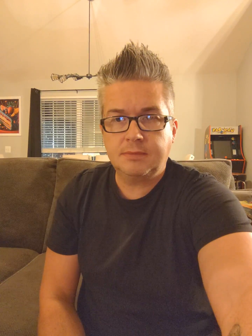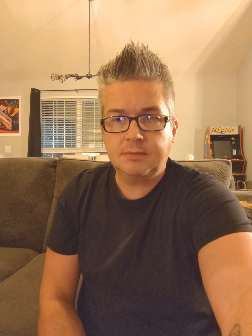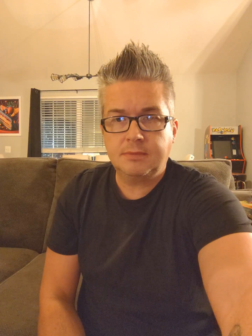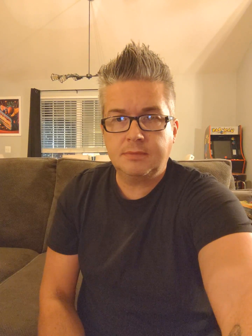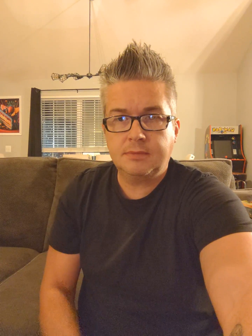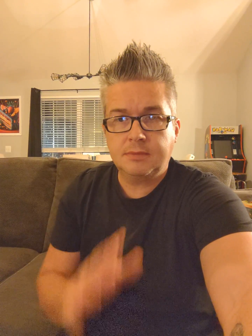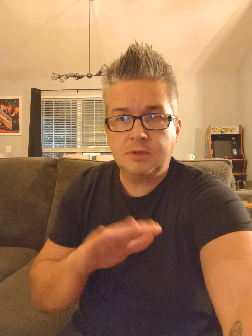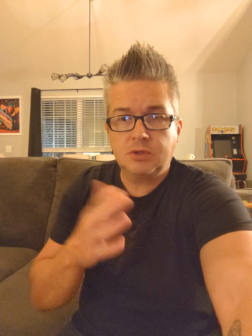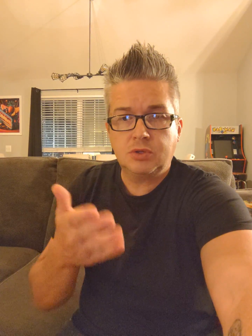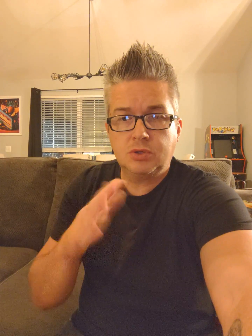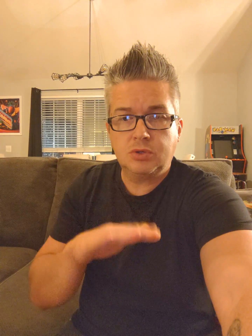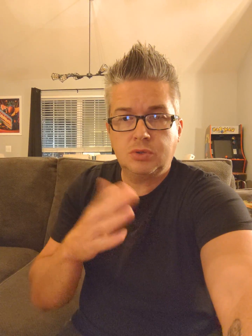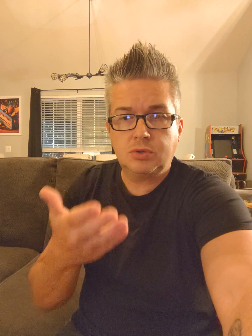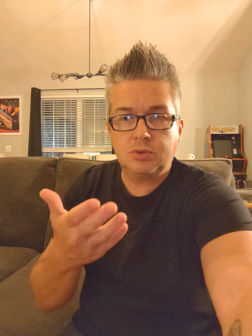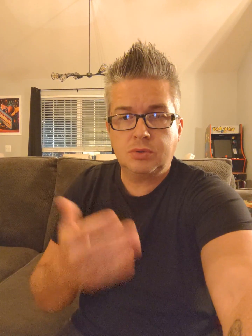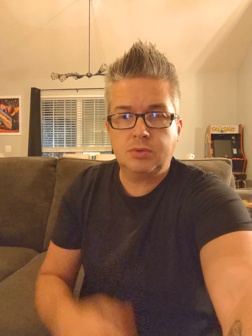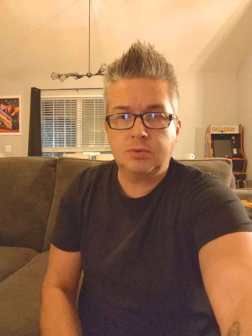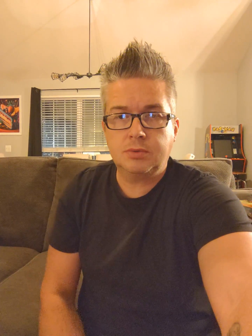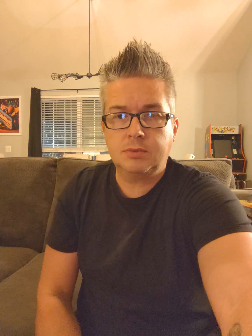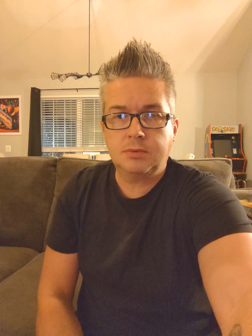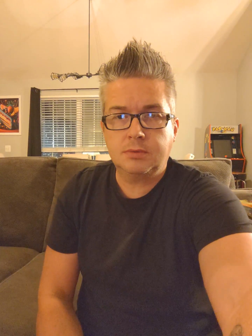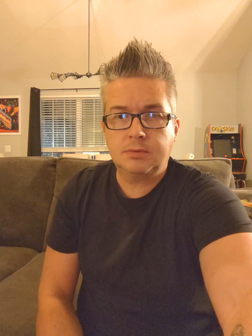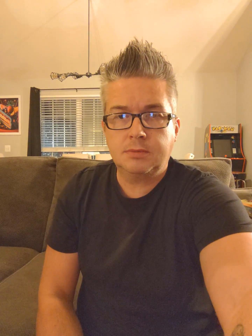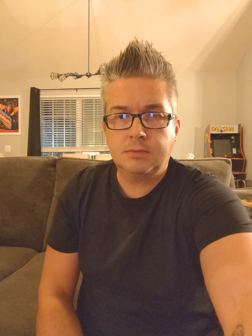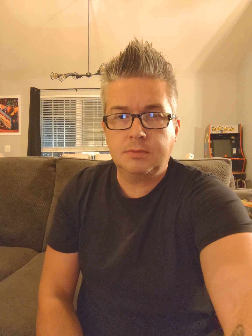kitchen